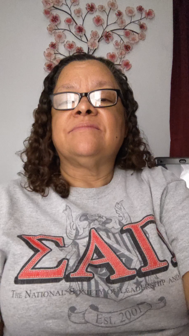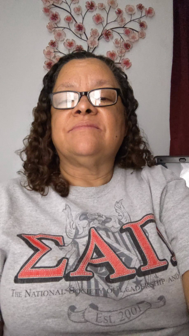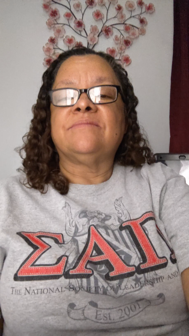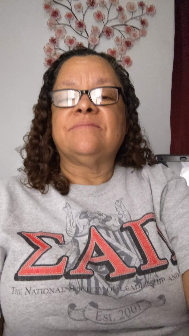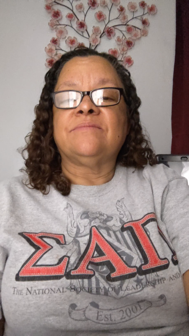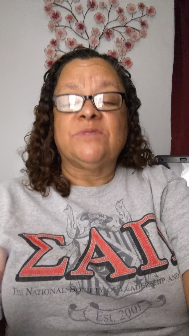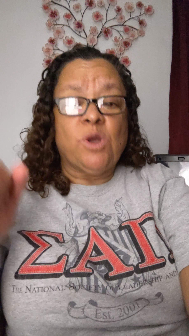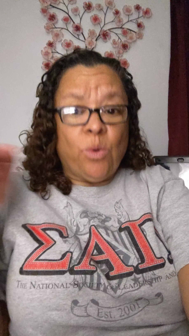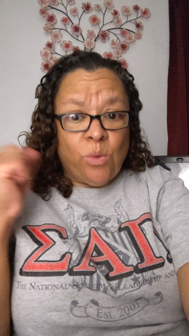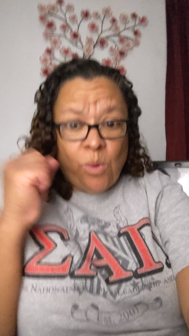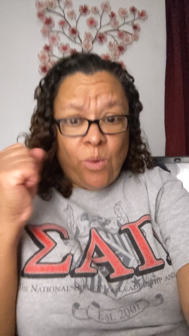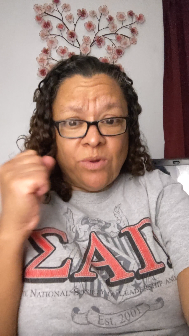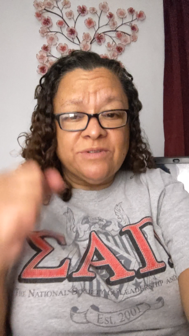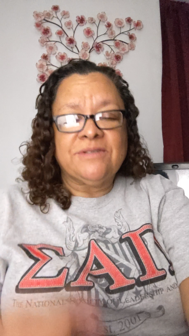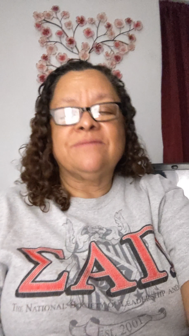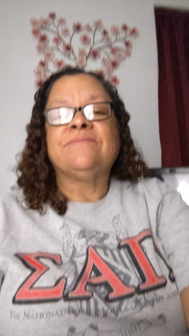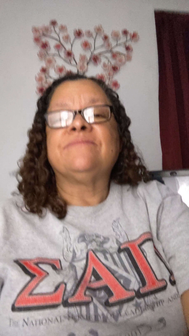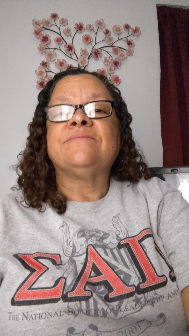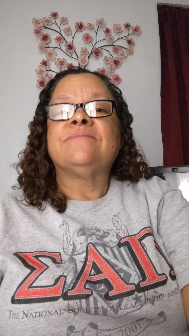cold